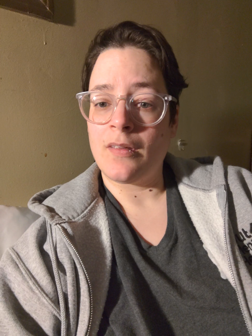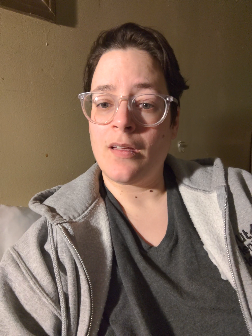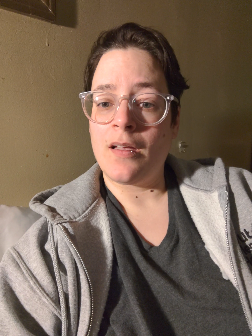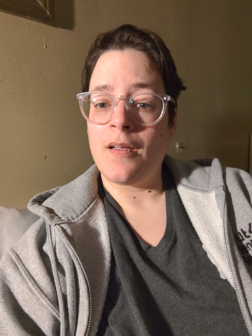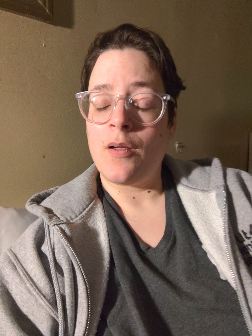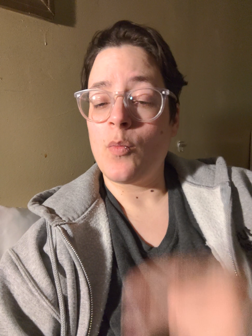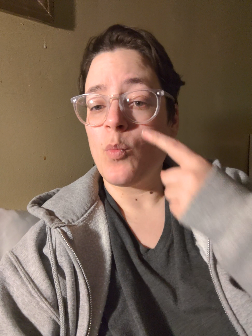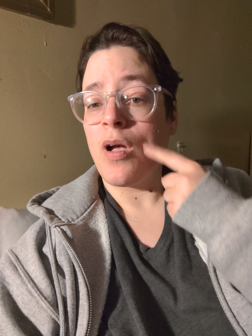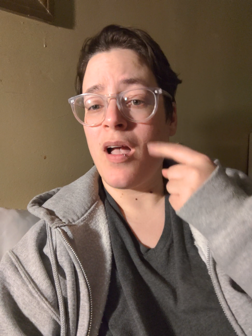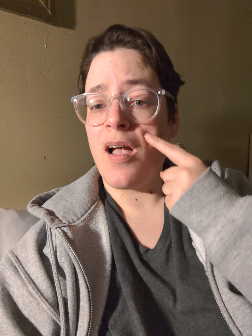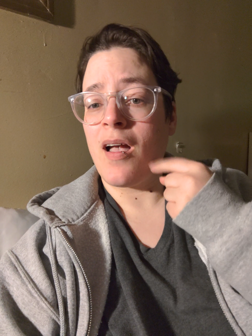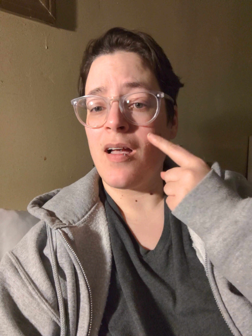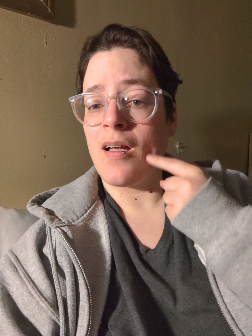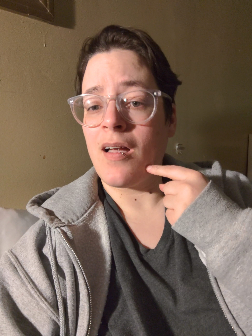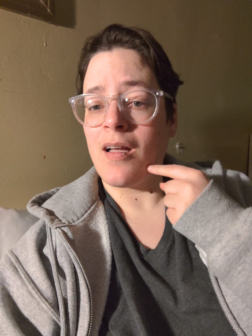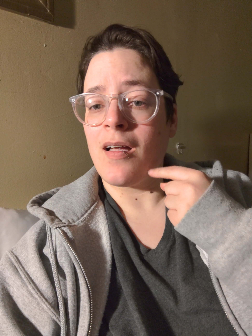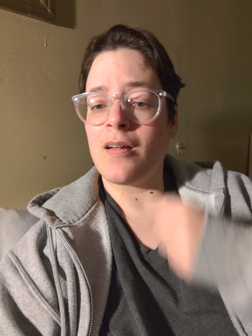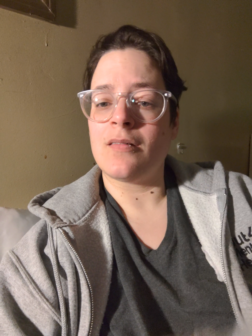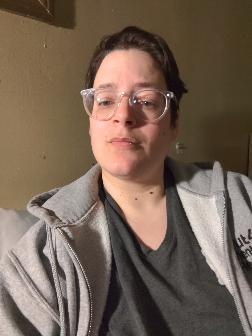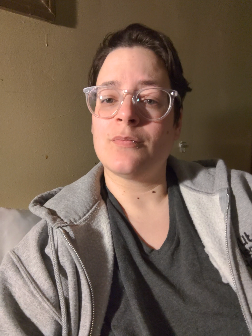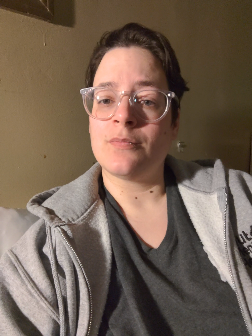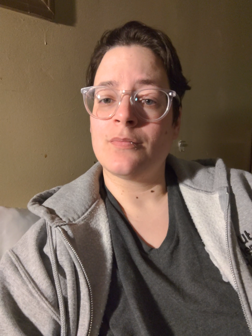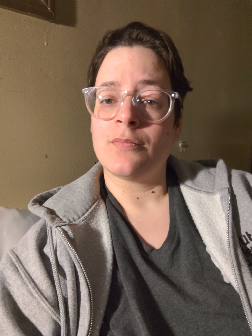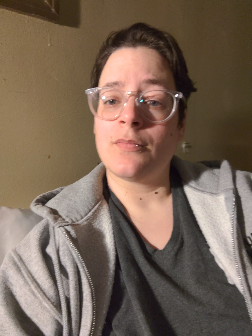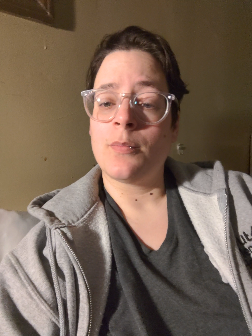cry